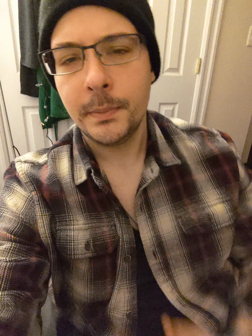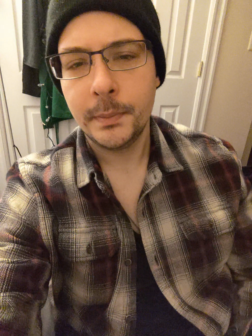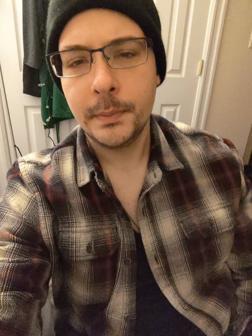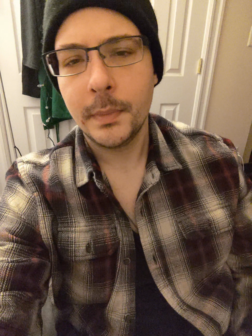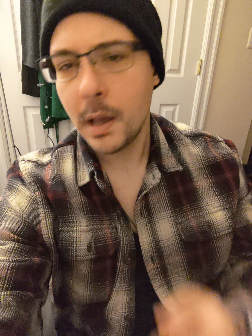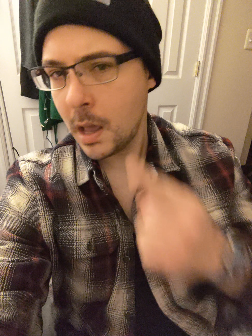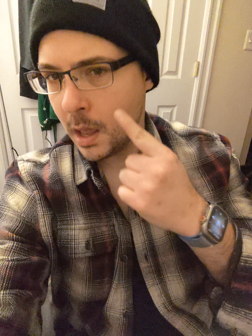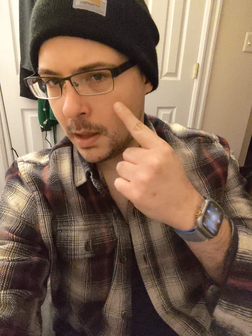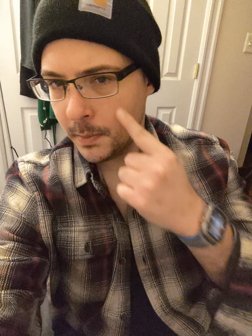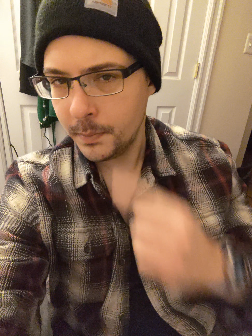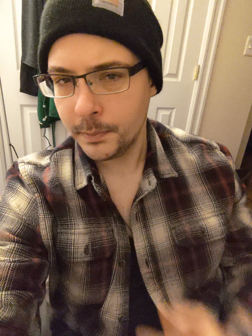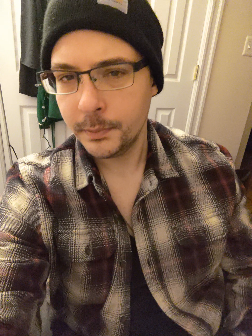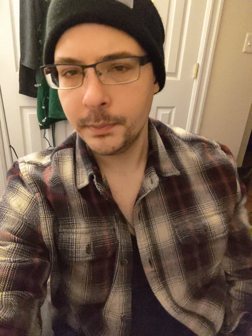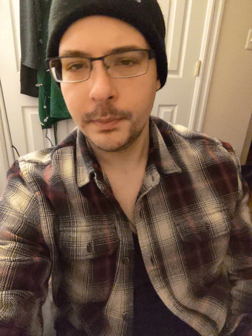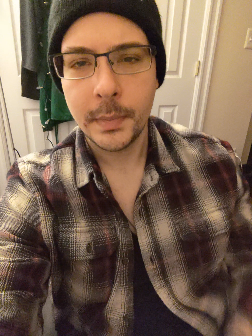eye